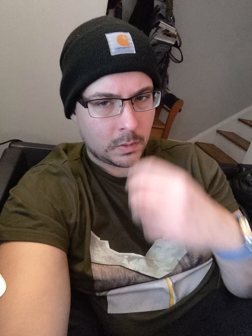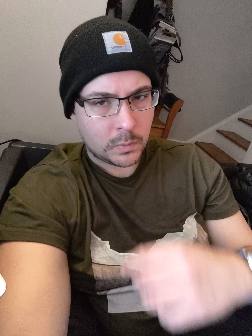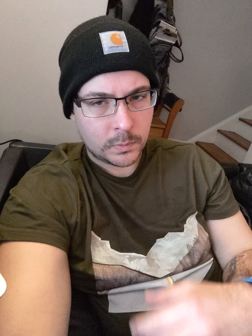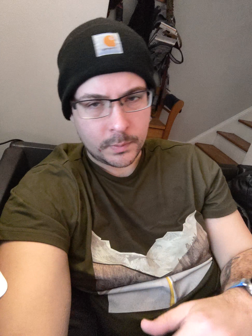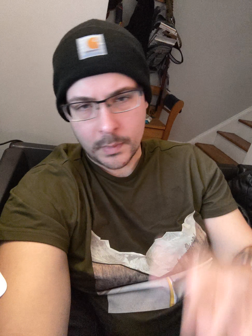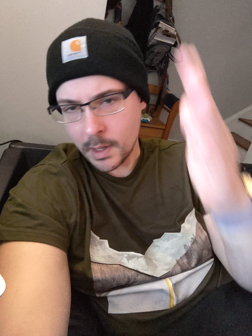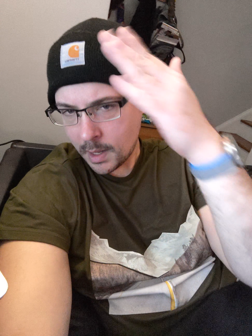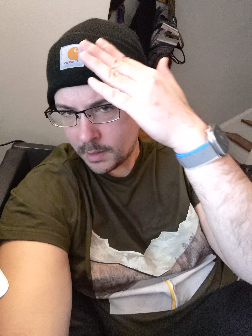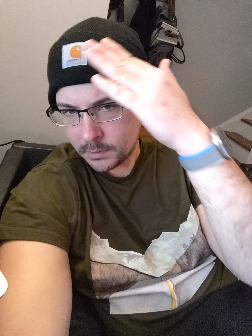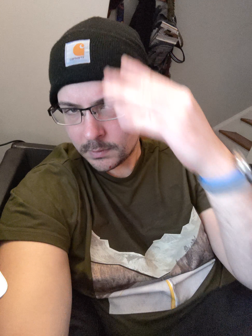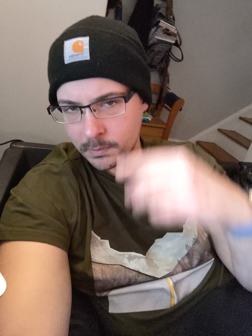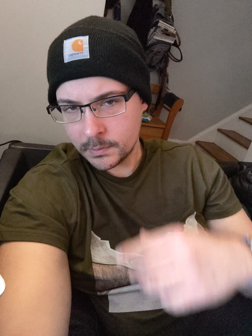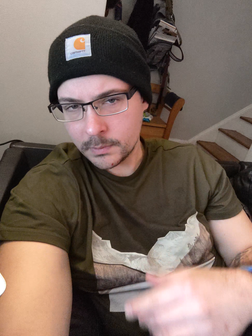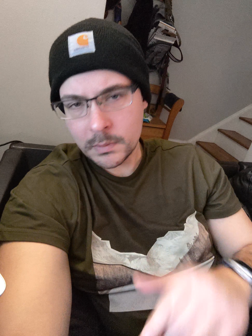hat